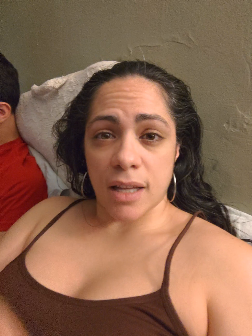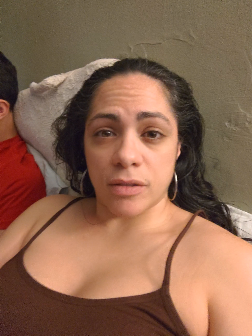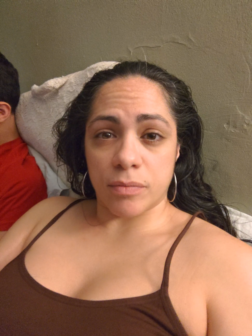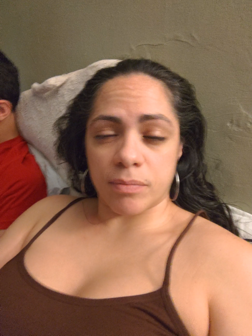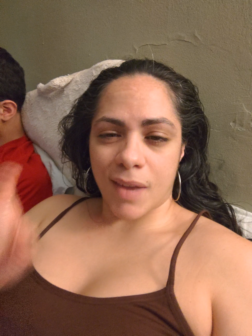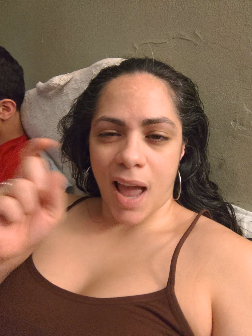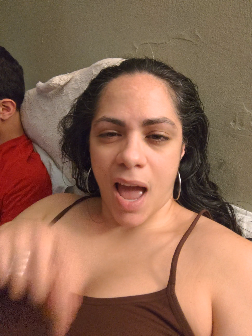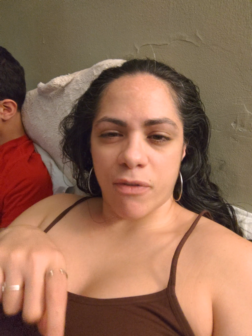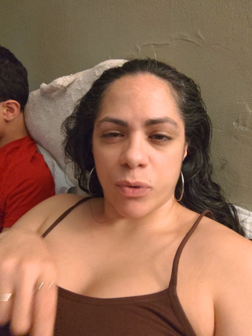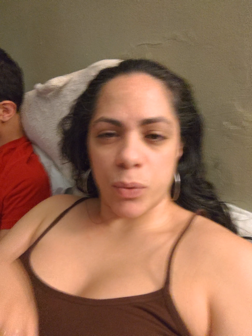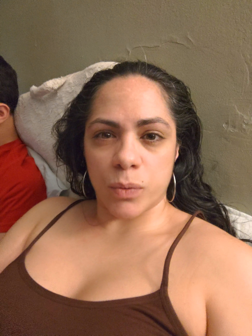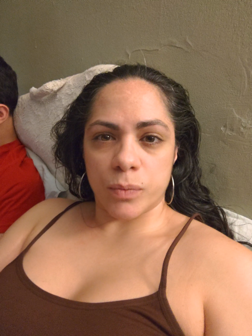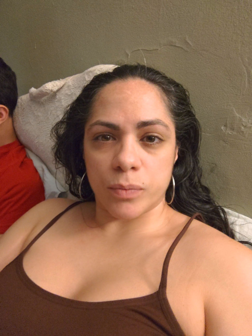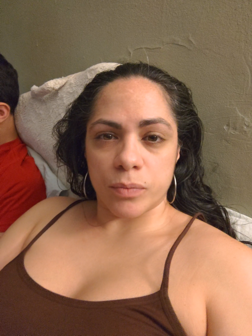have to